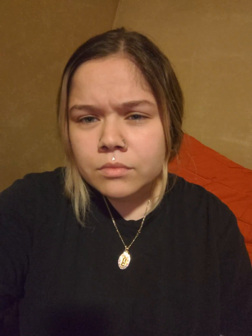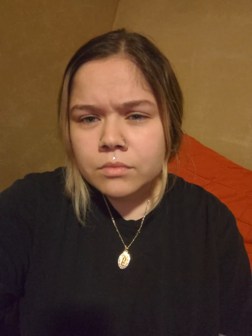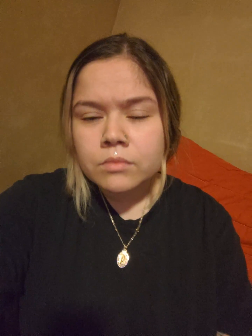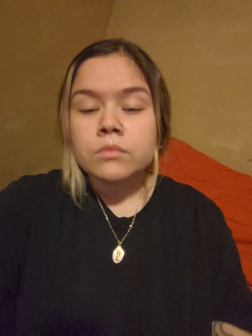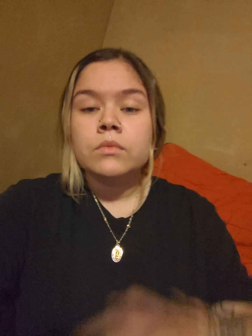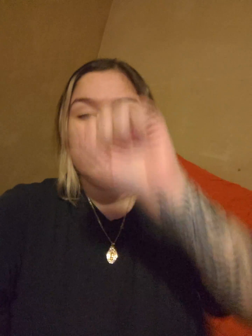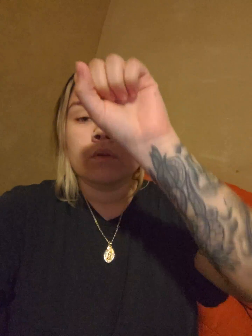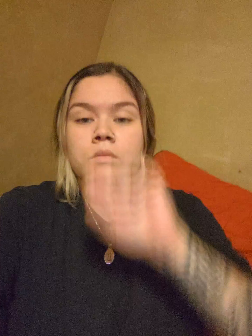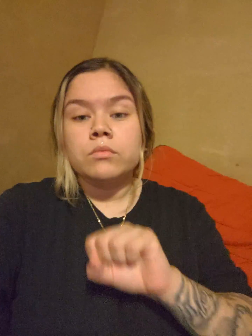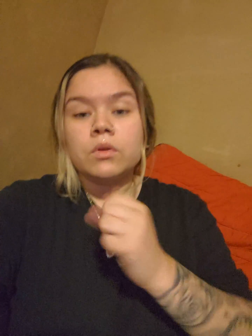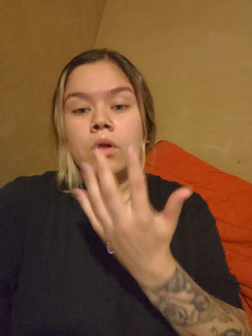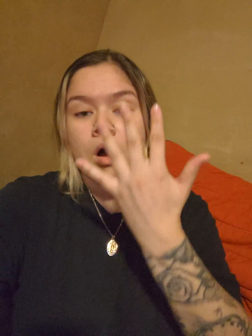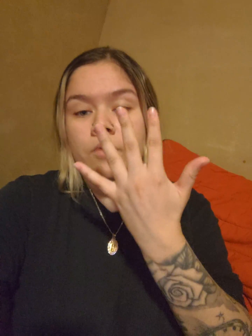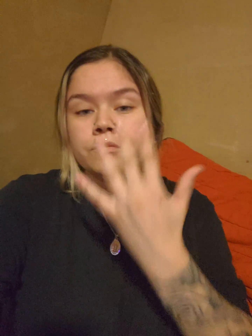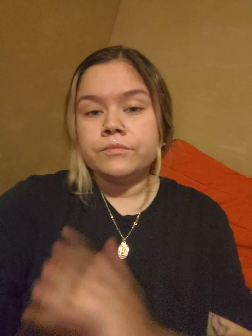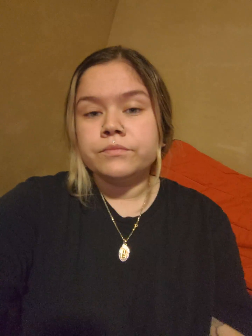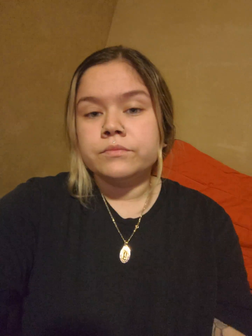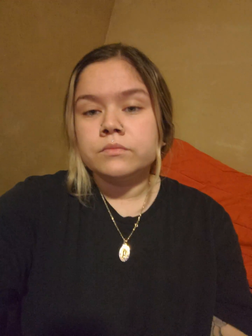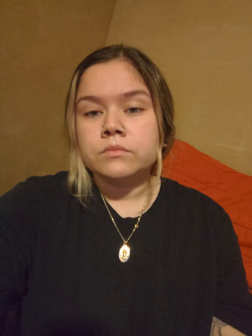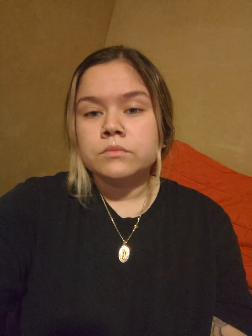gloves